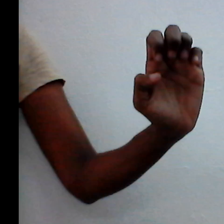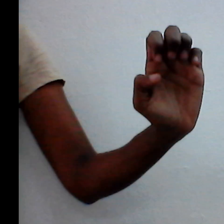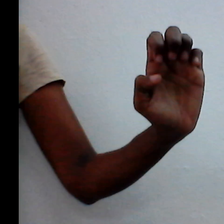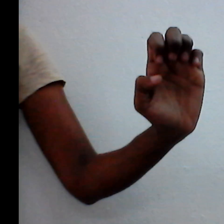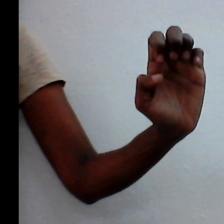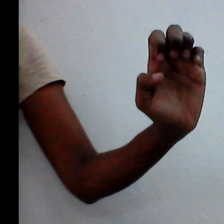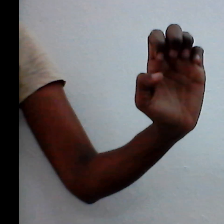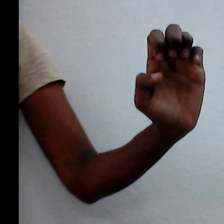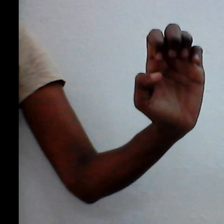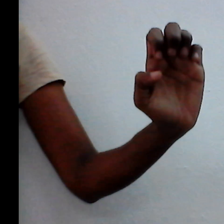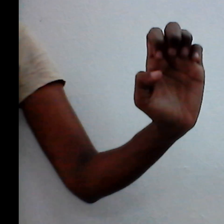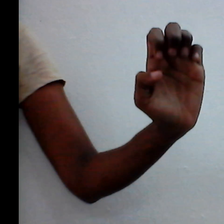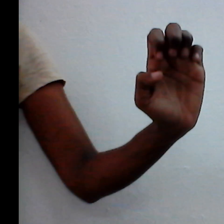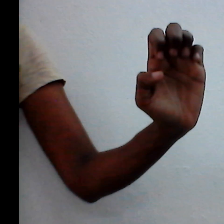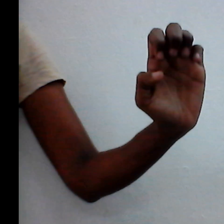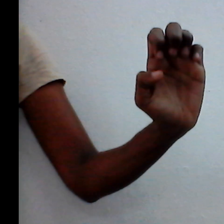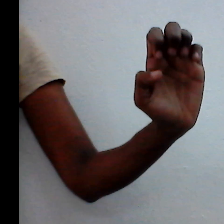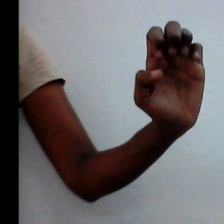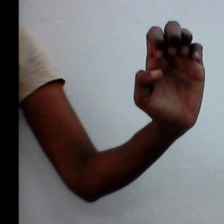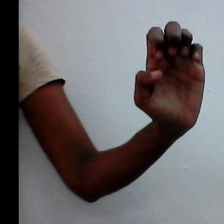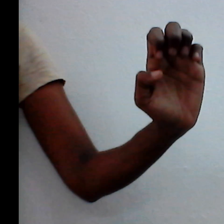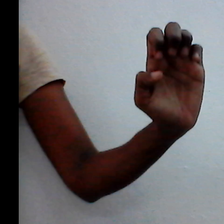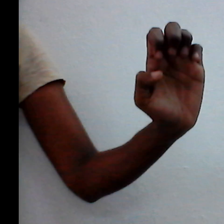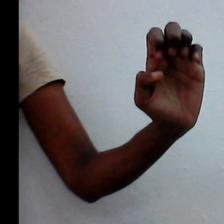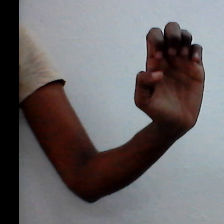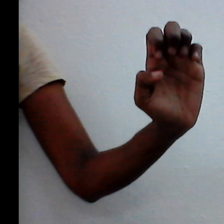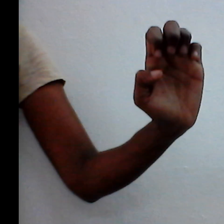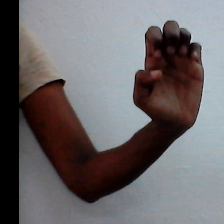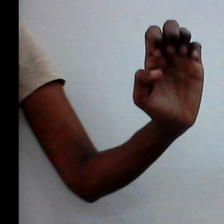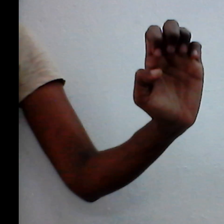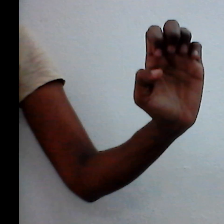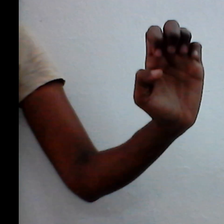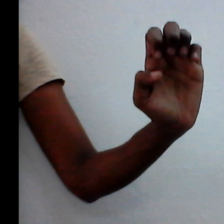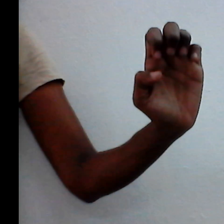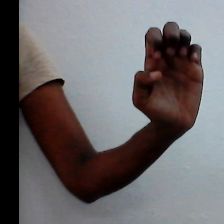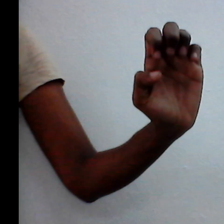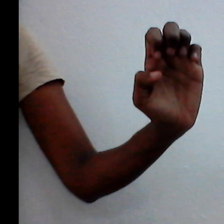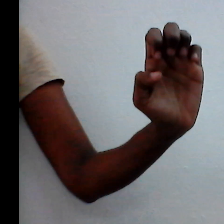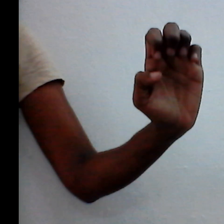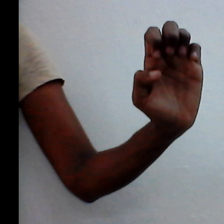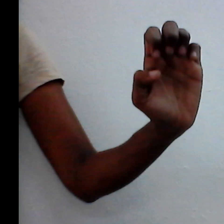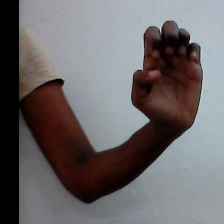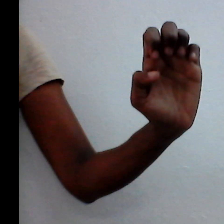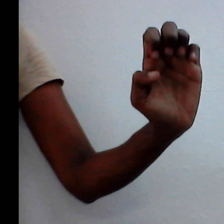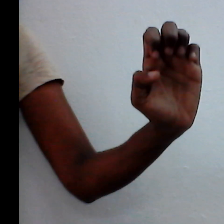ഇ